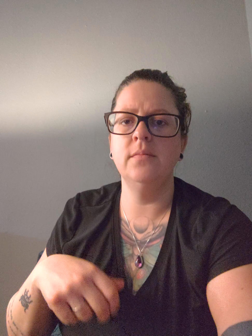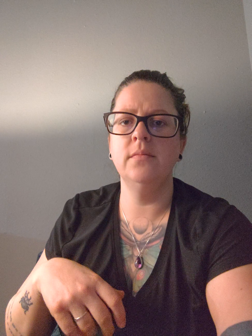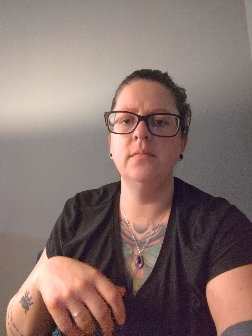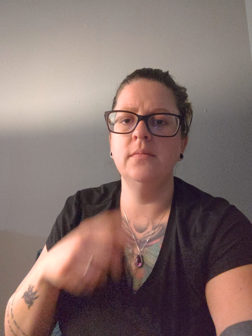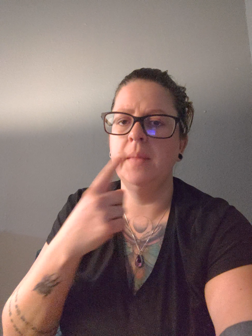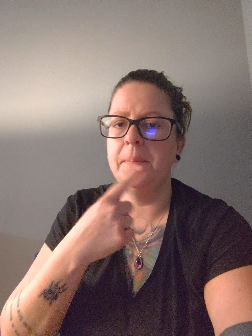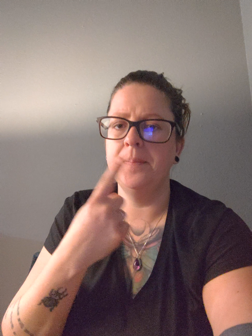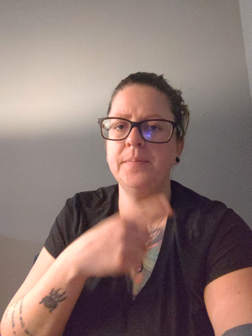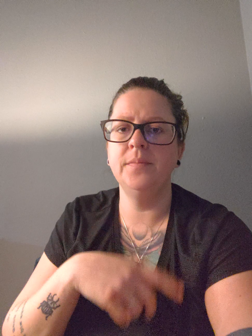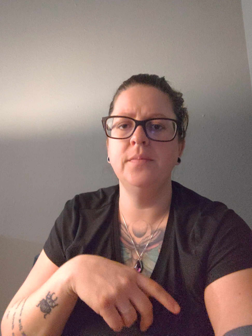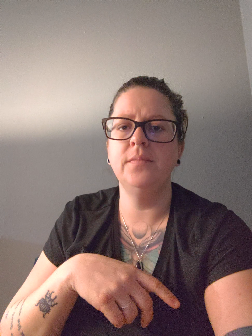lips